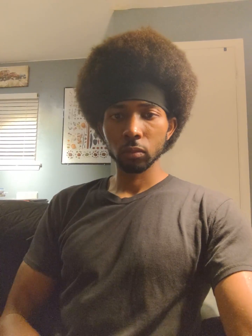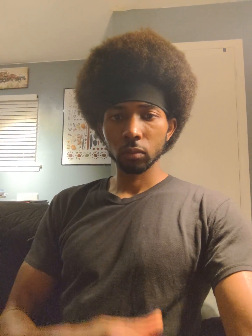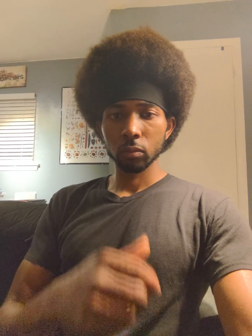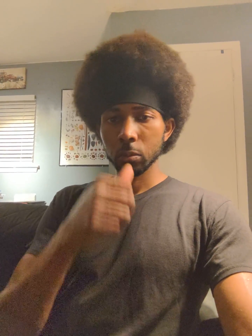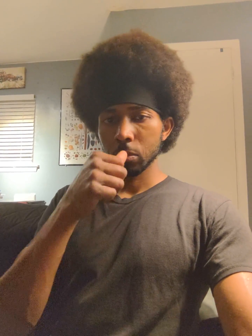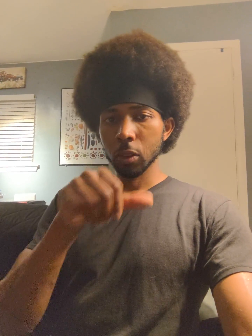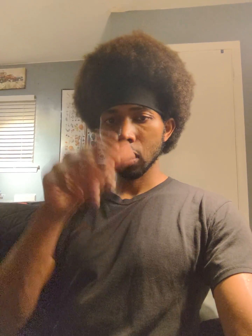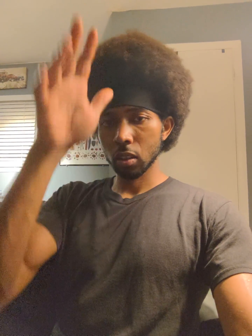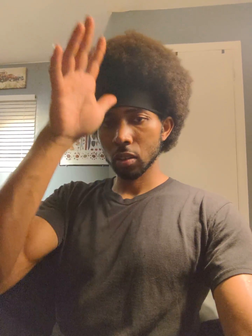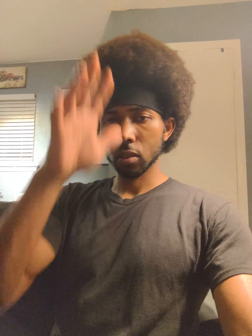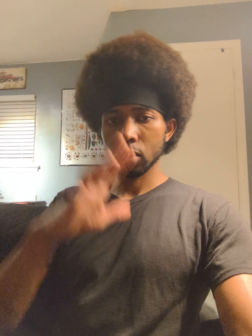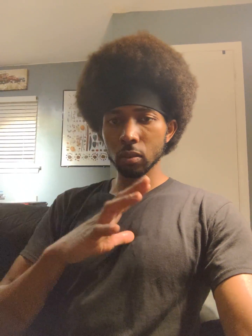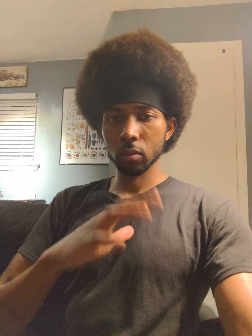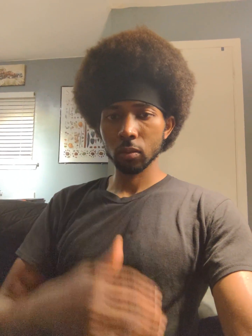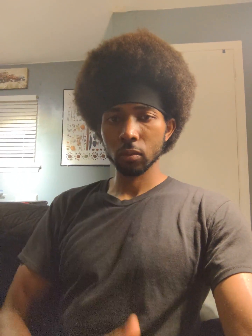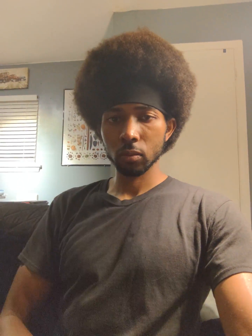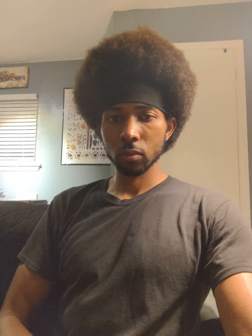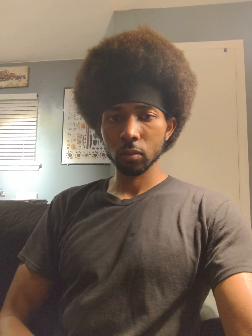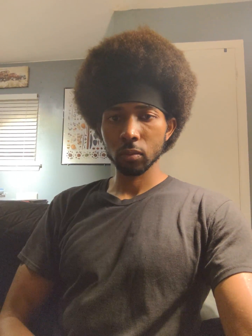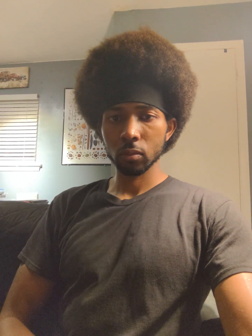mailman